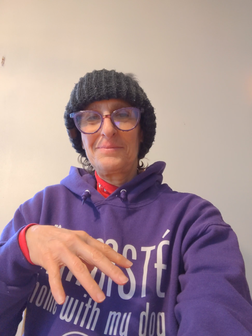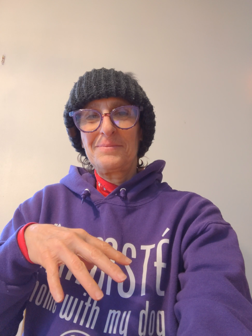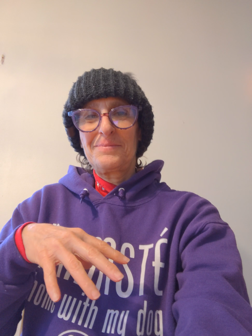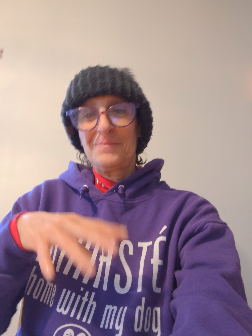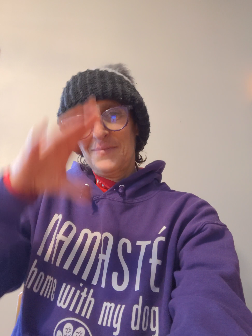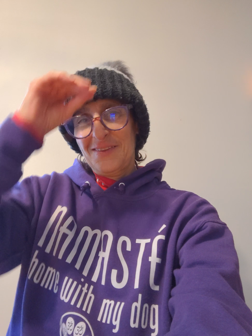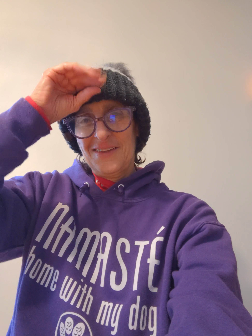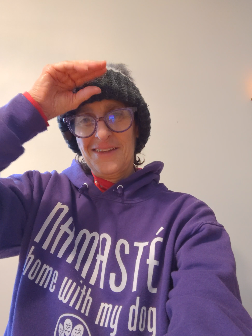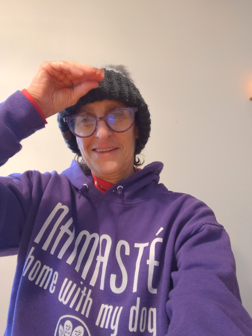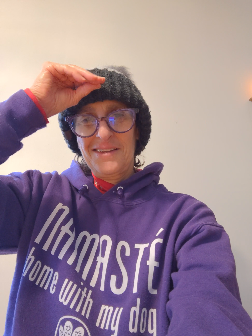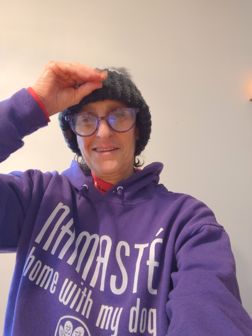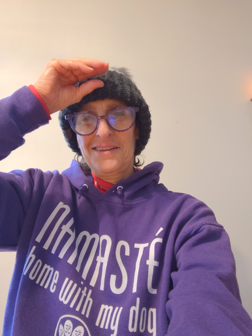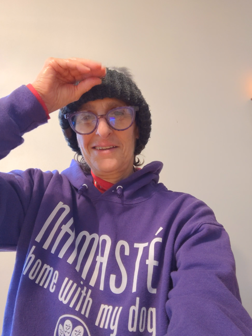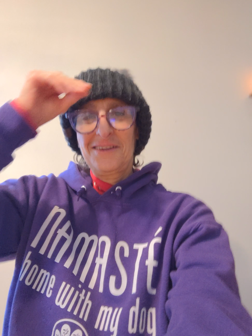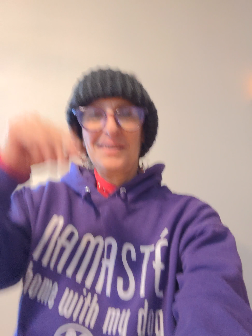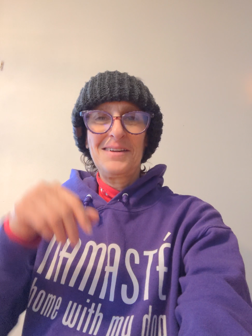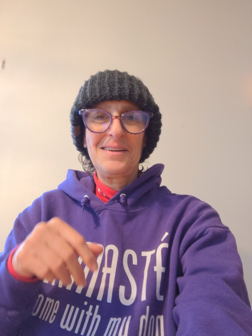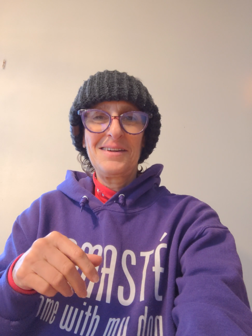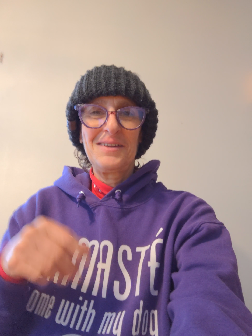boy